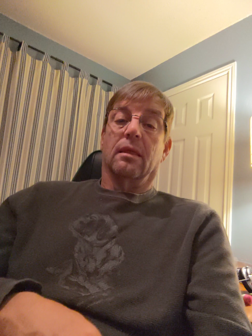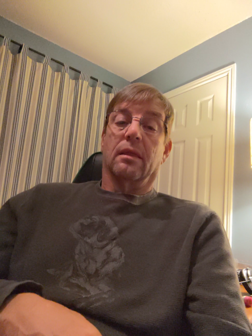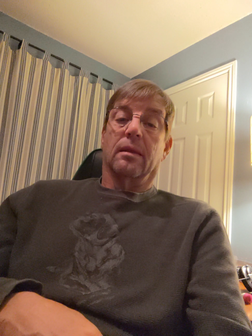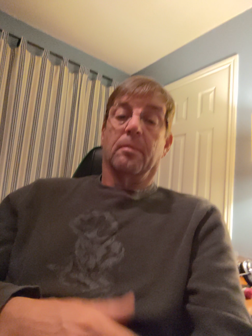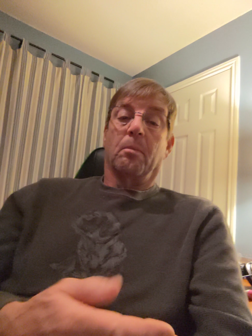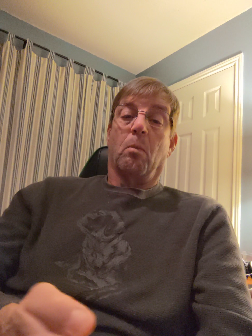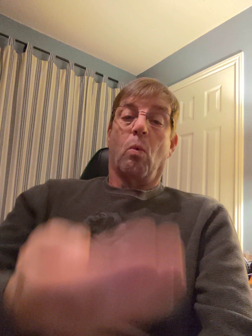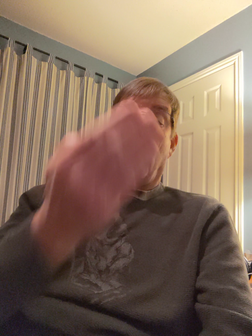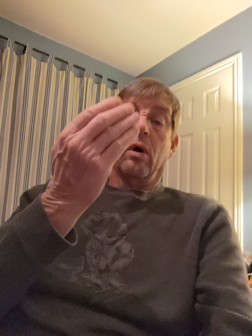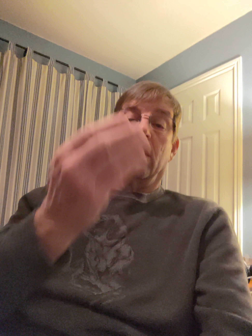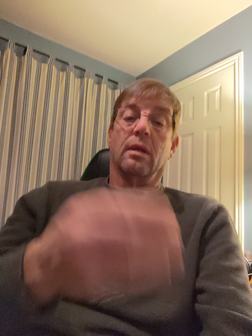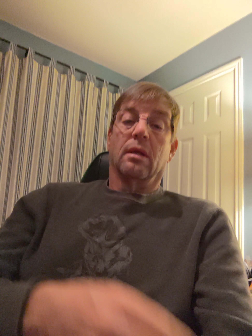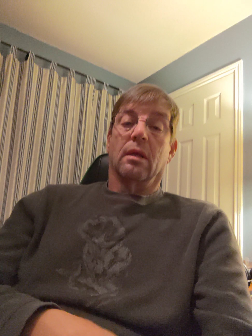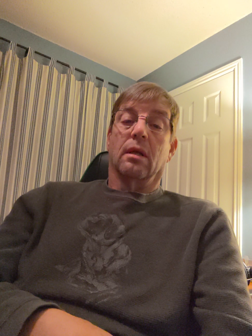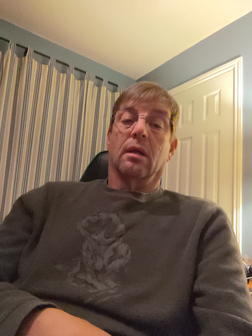morning